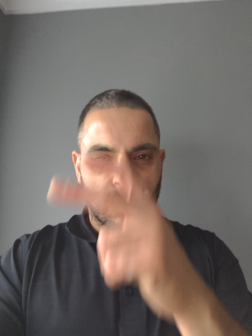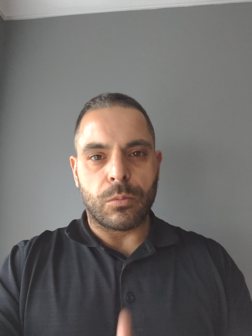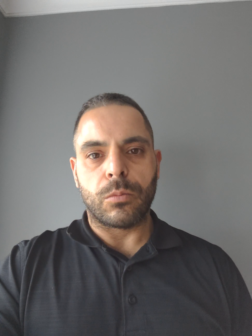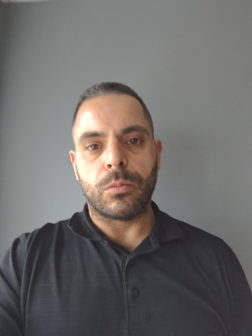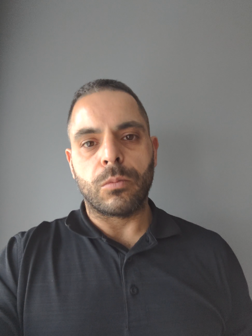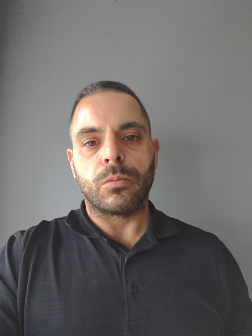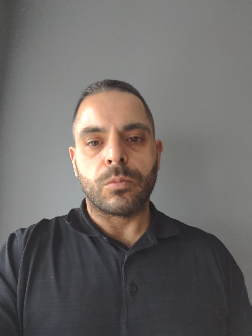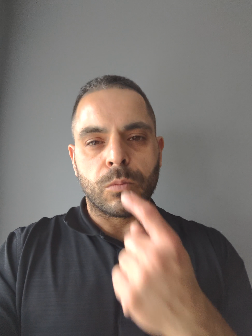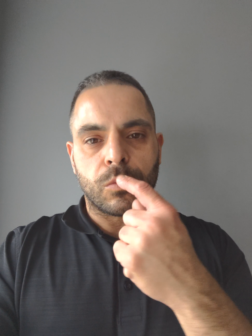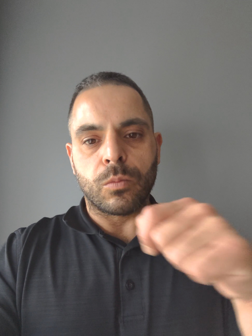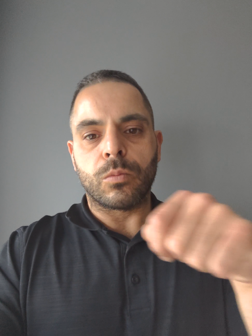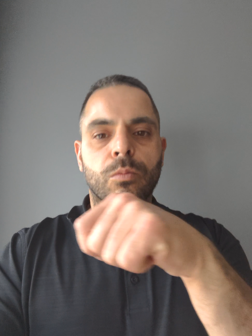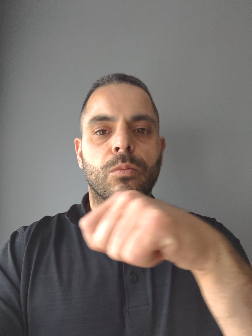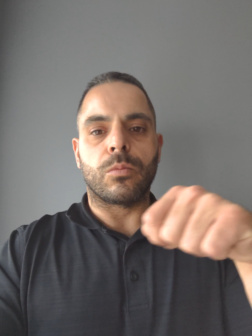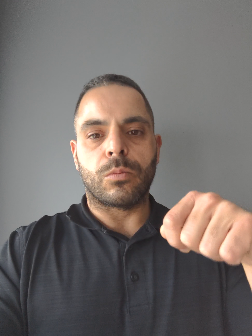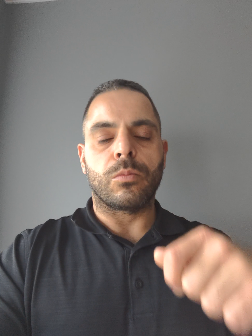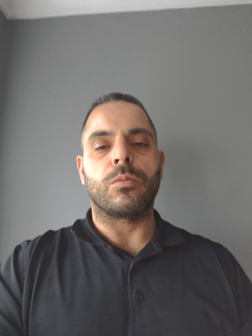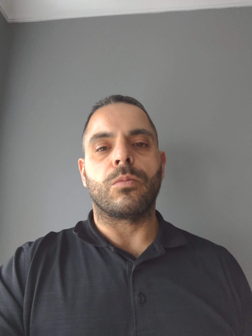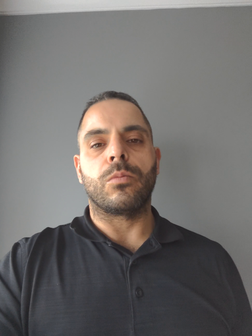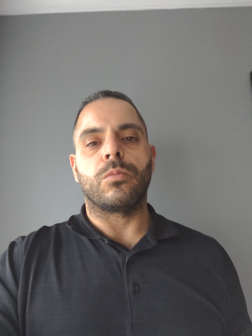toothbrush